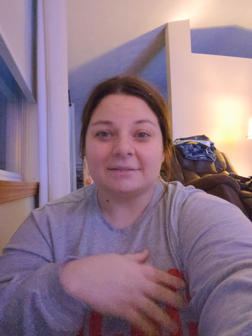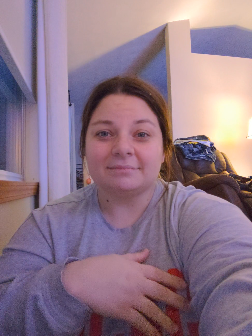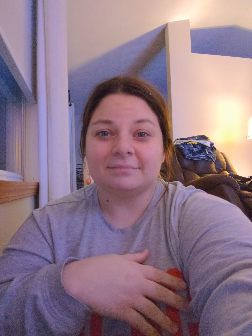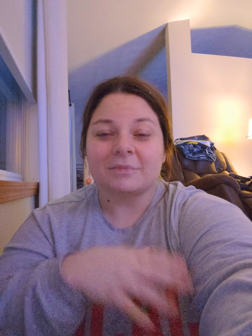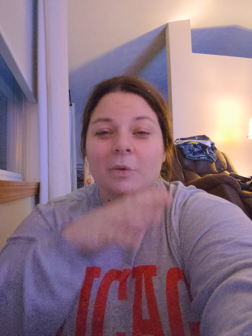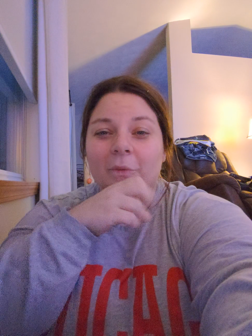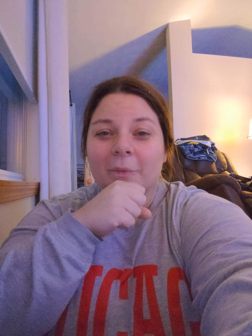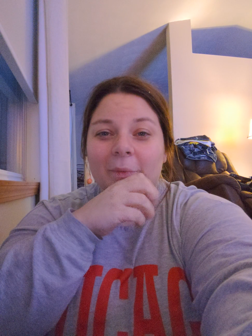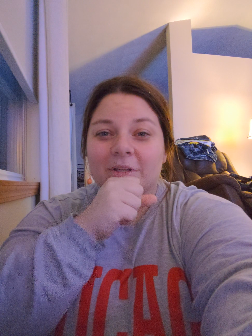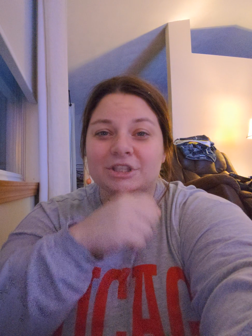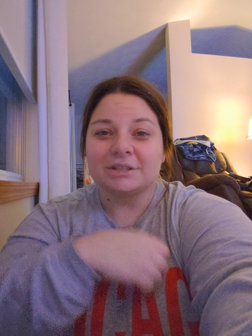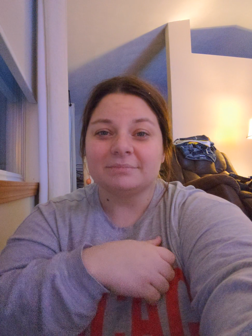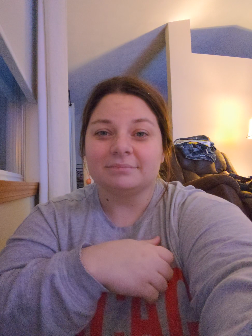orange